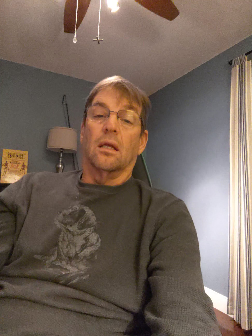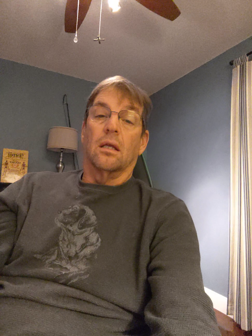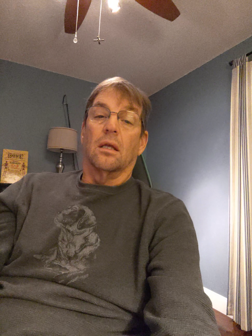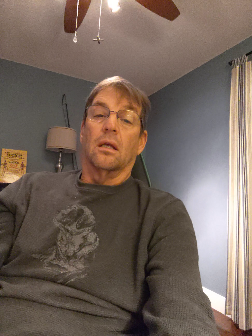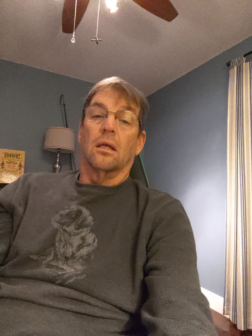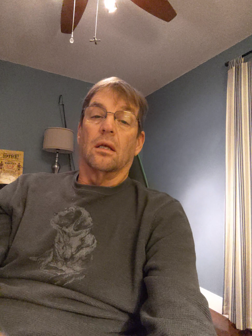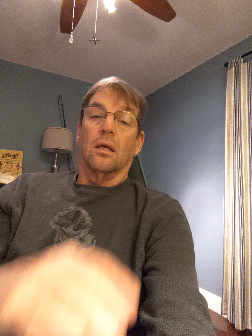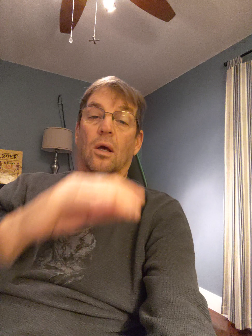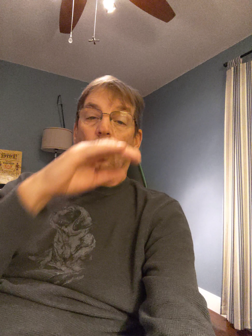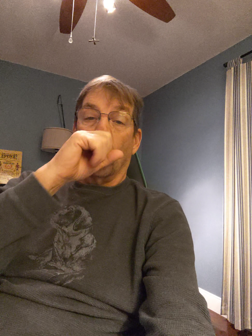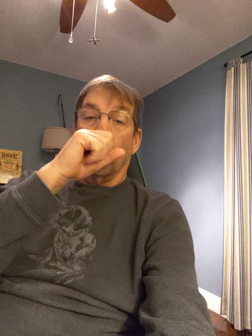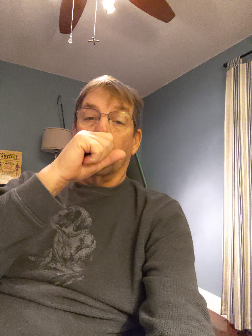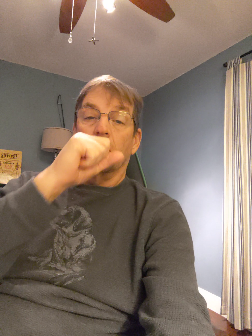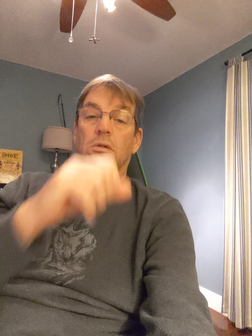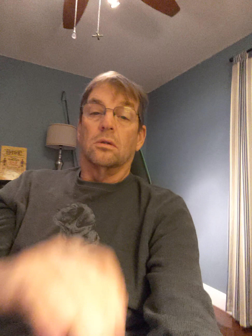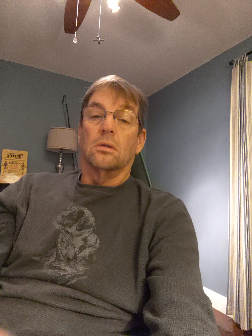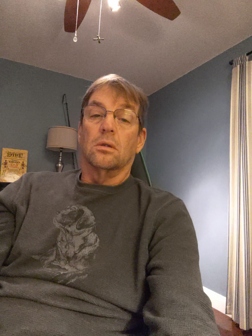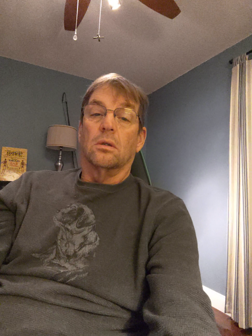orange